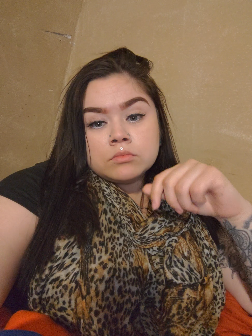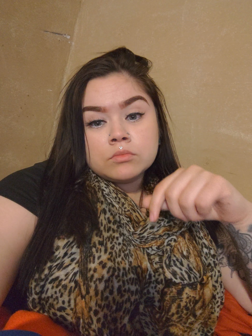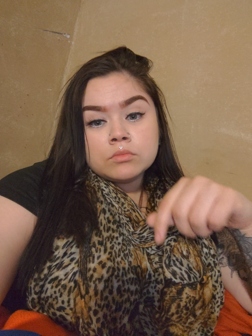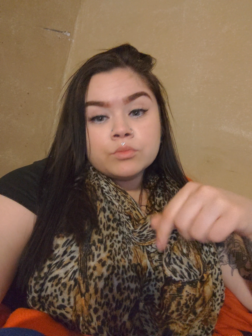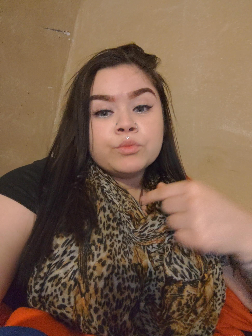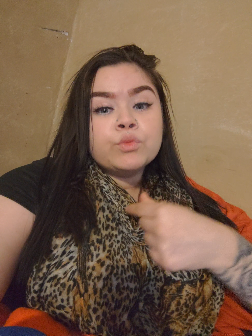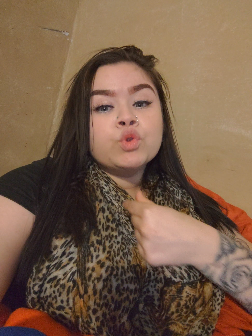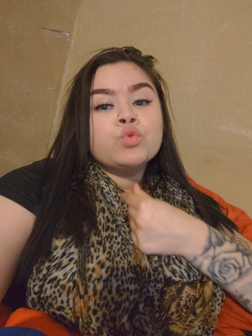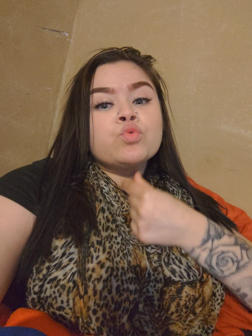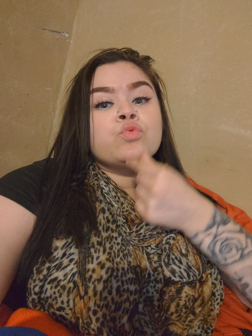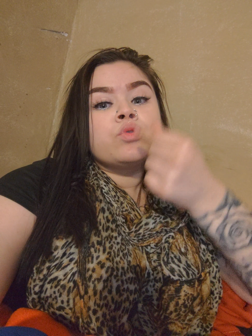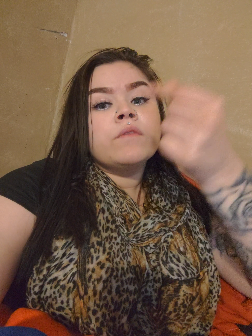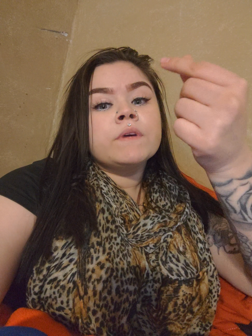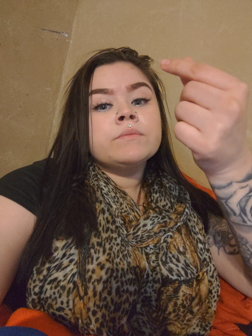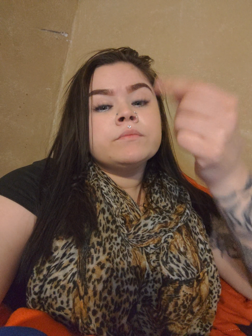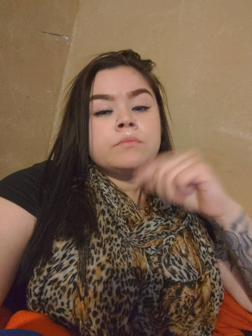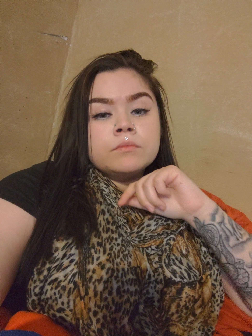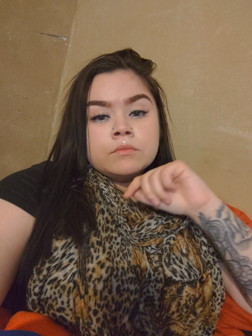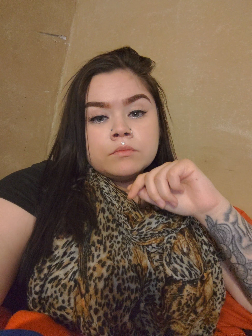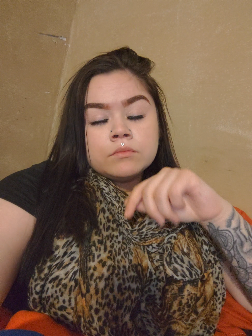giraffe